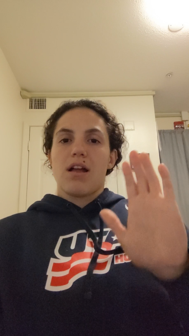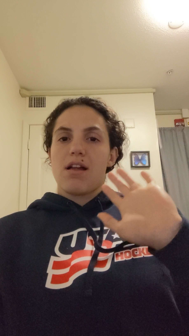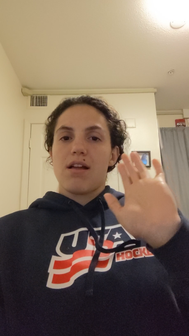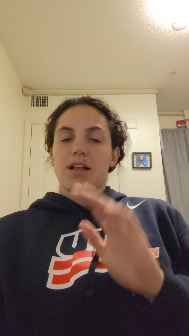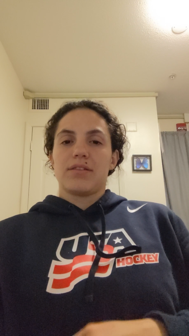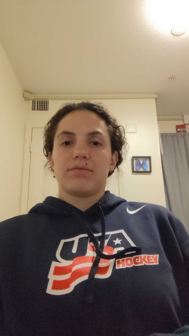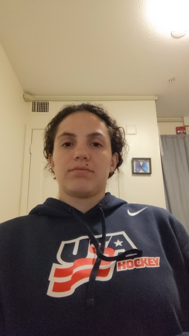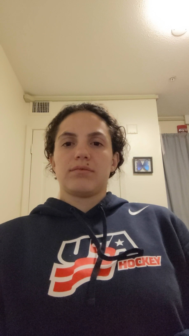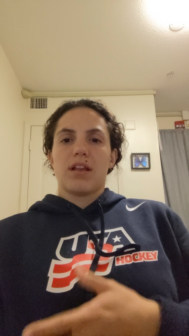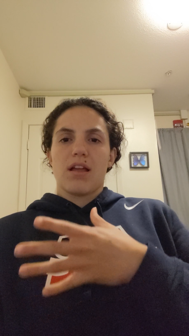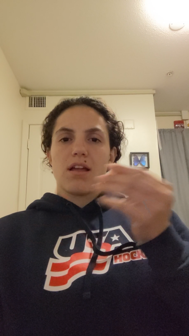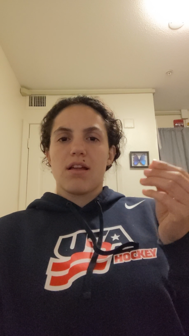and